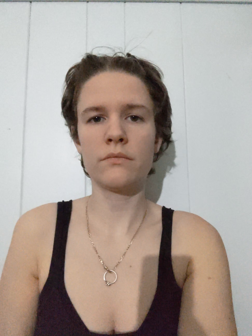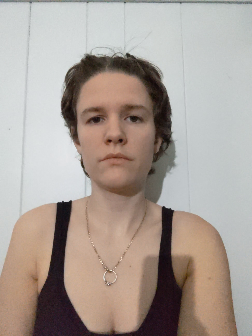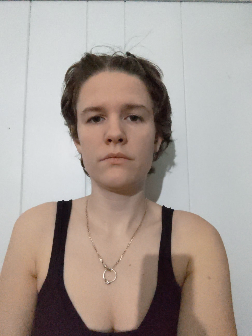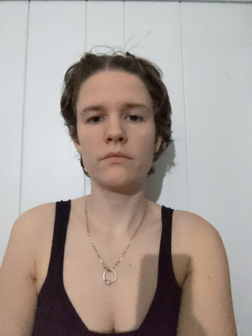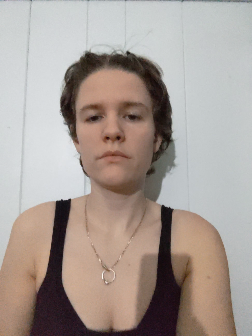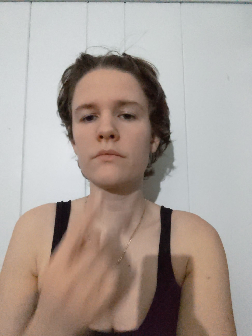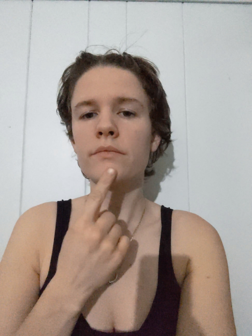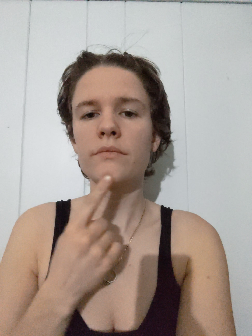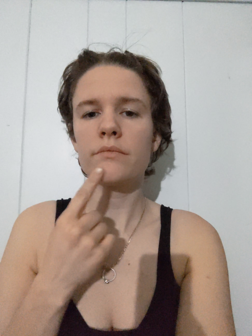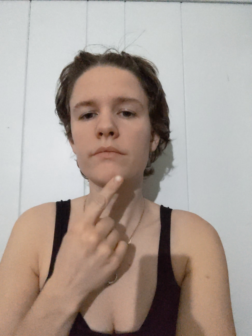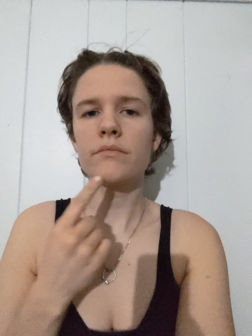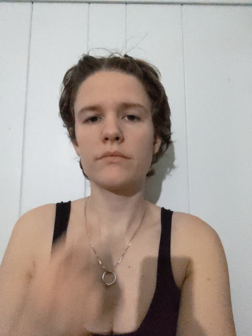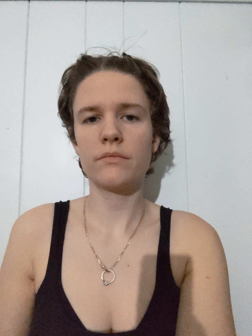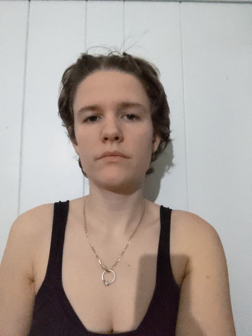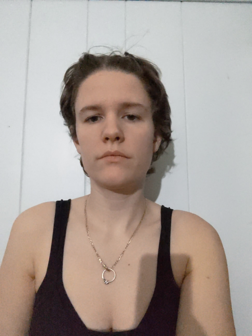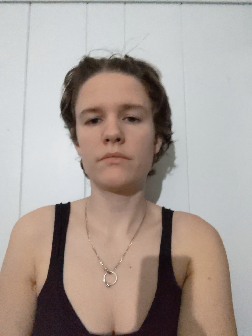chin